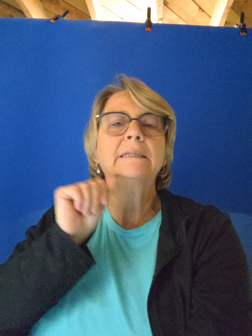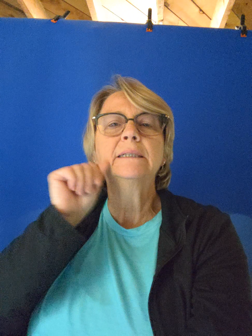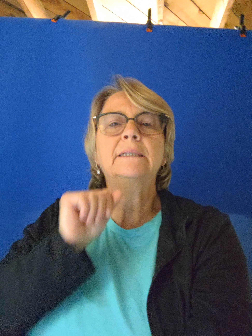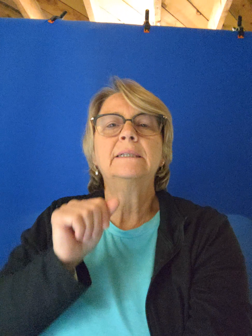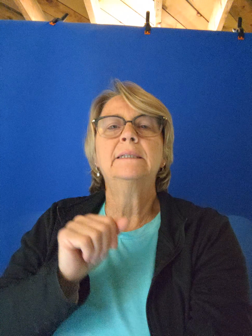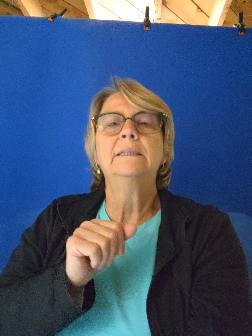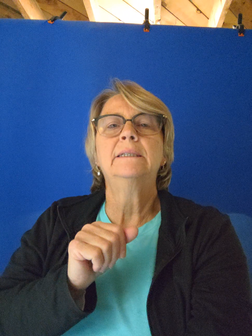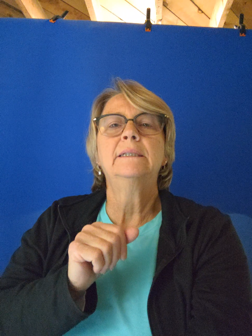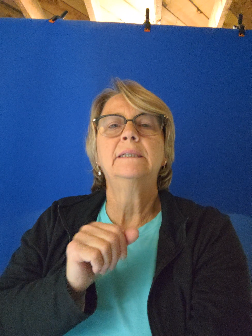aunt